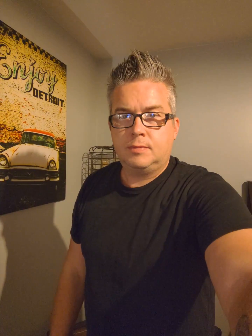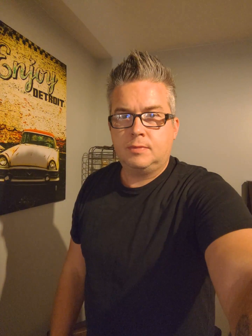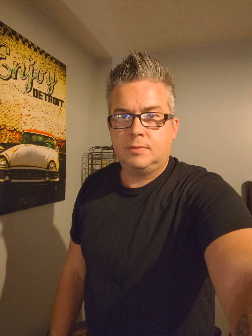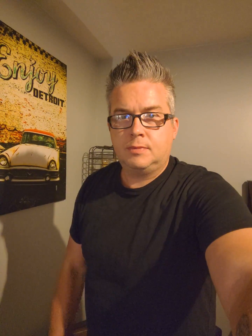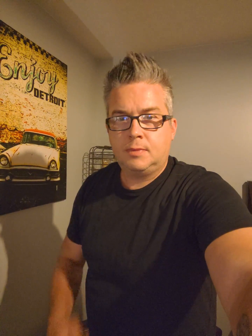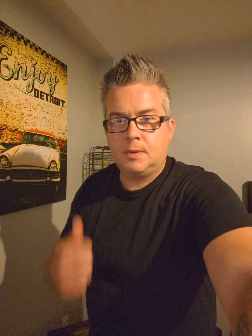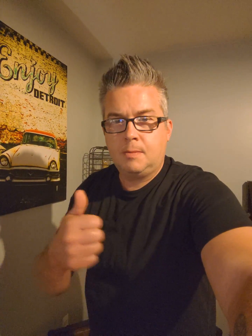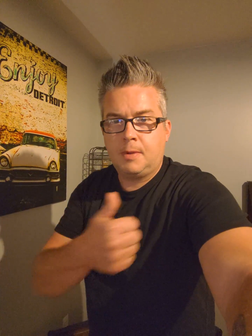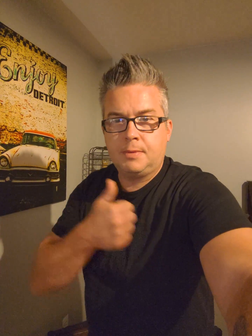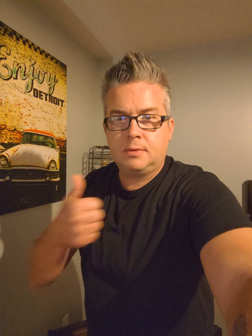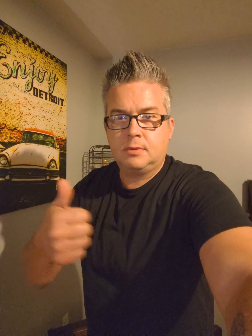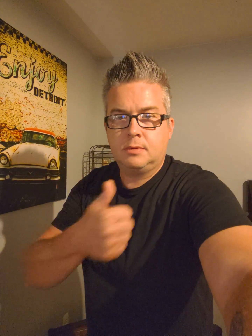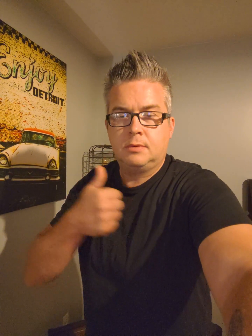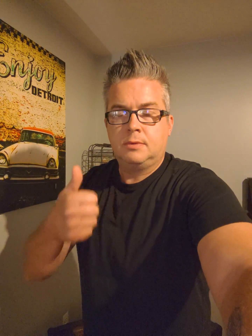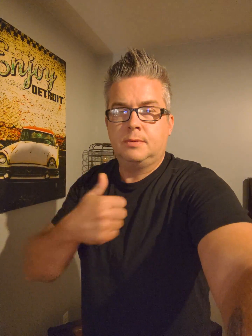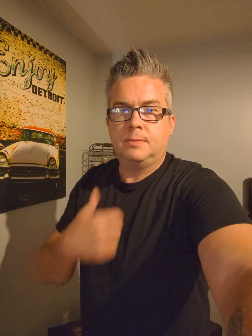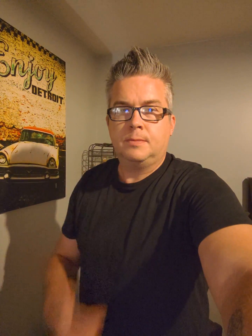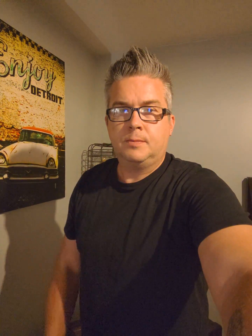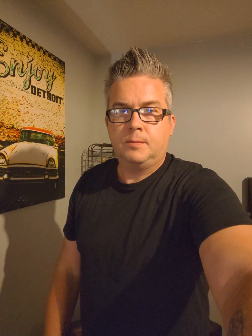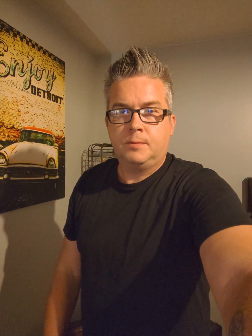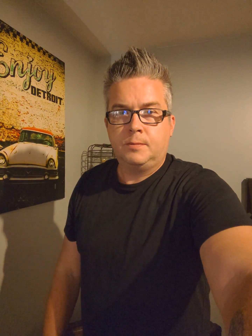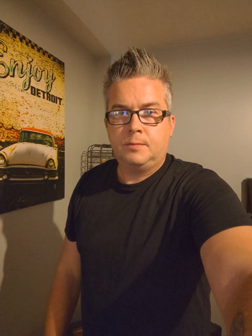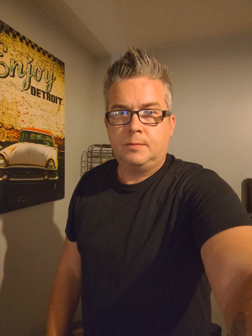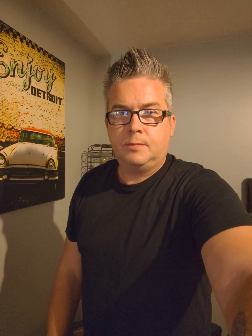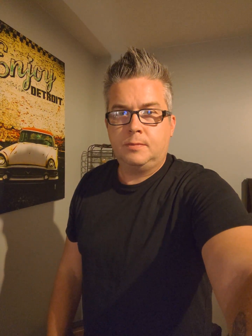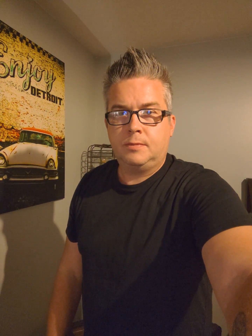basement